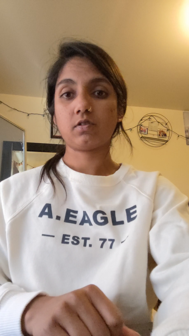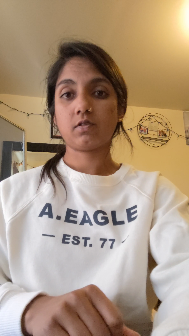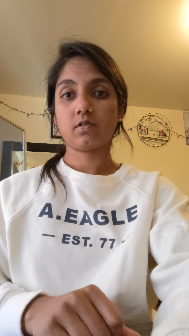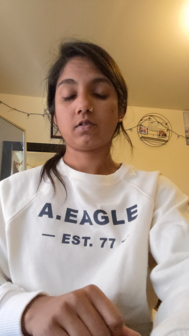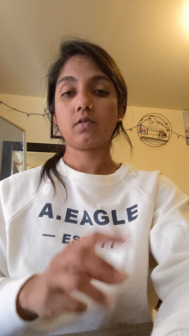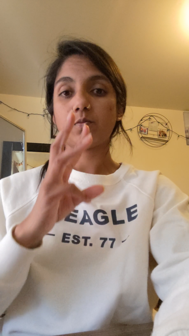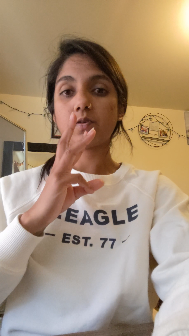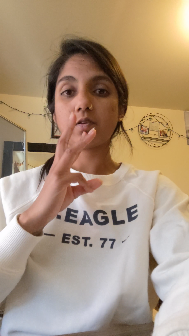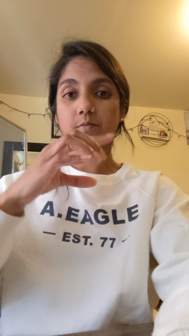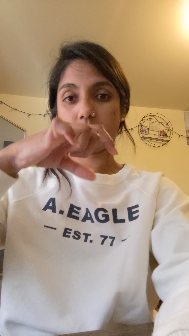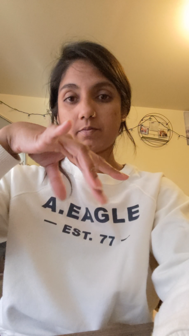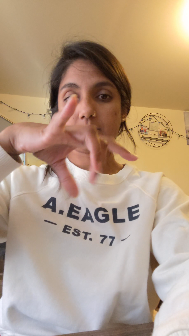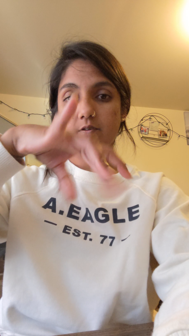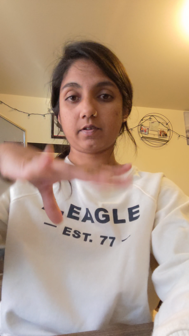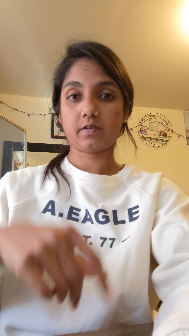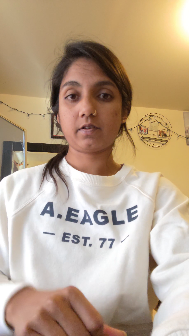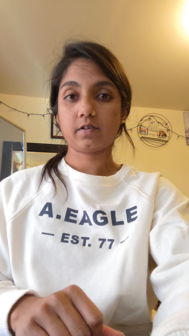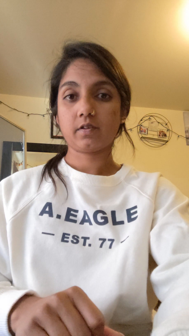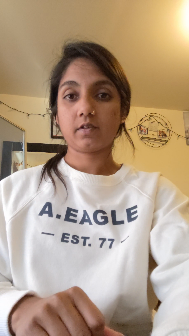melon